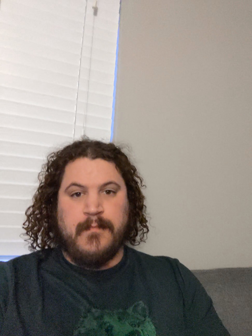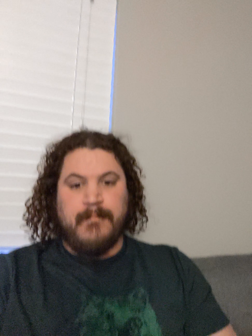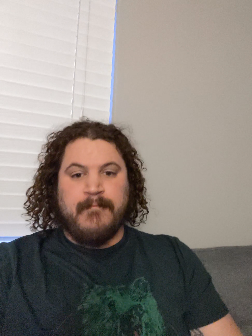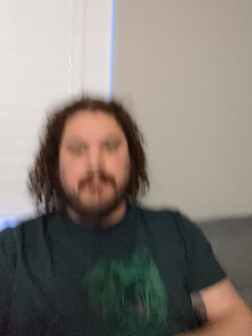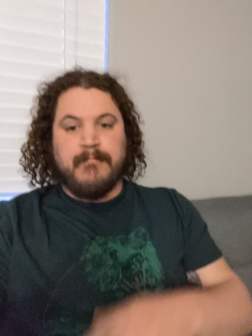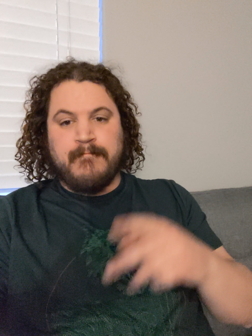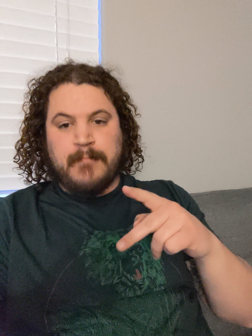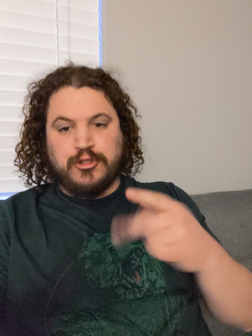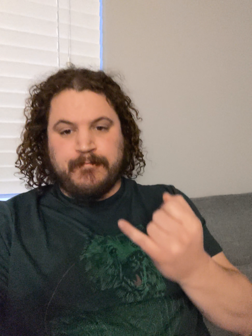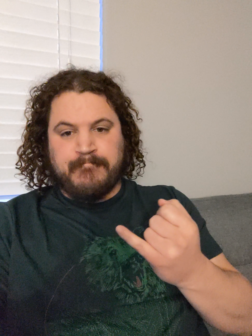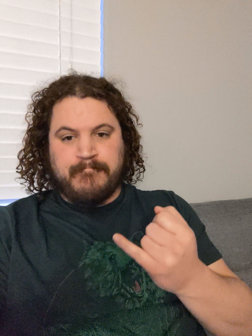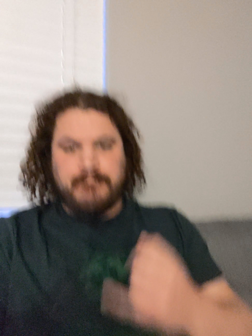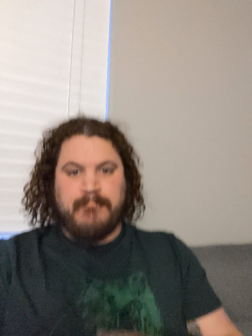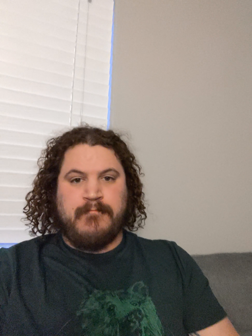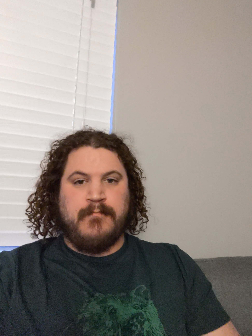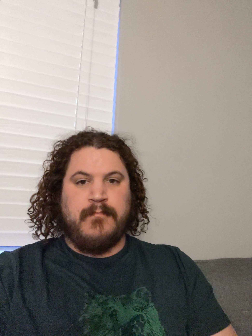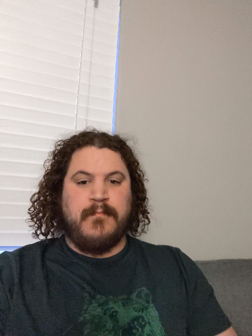pajamas